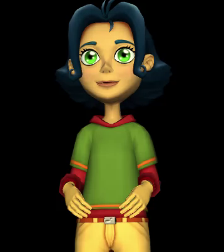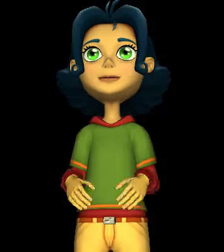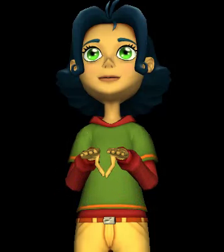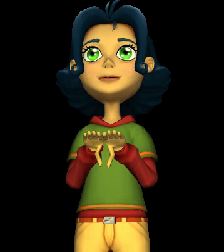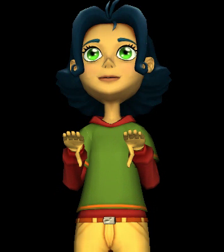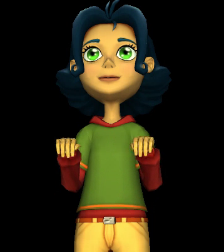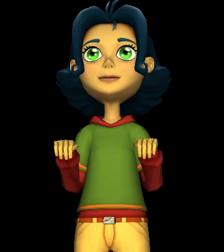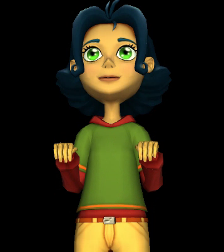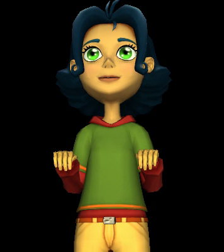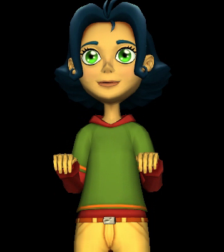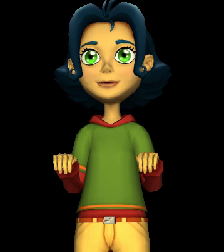أريكة